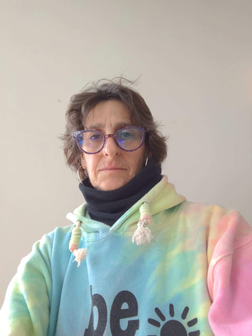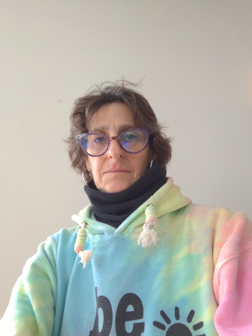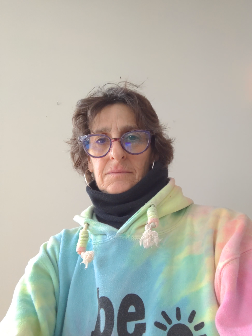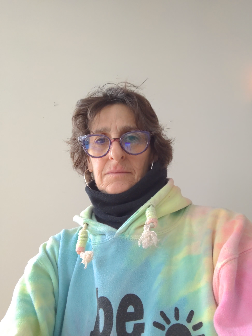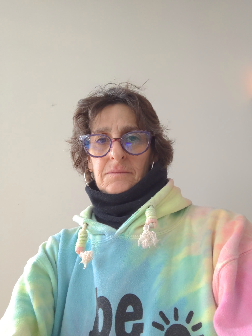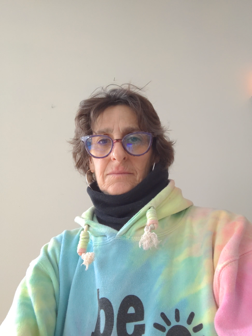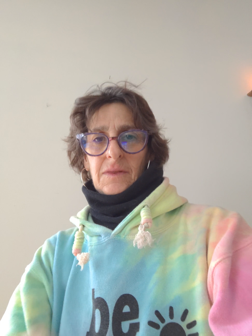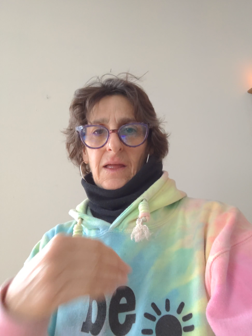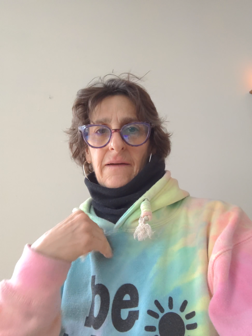give